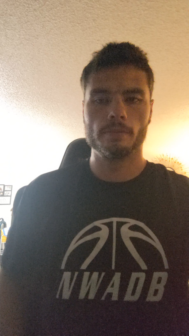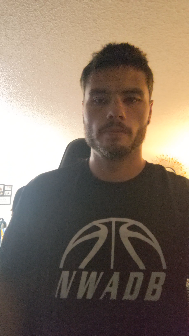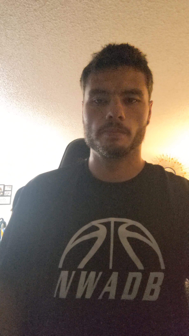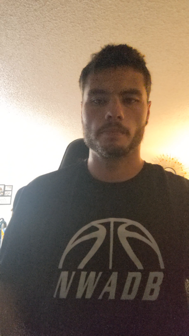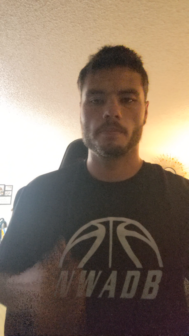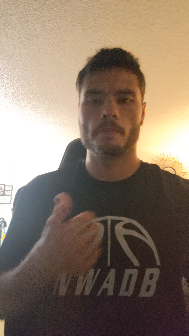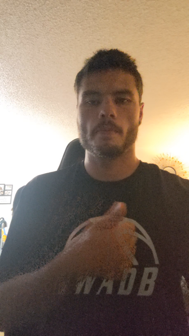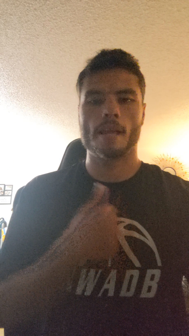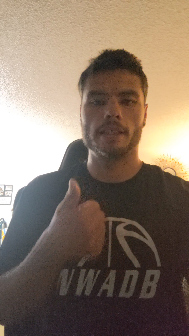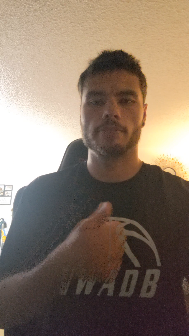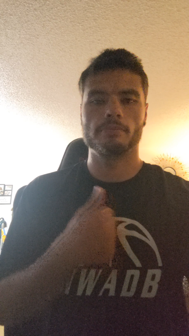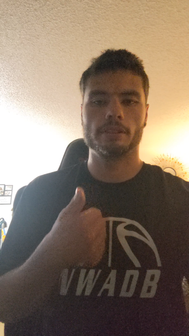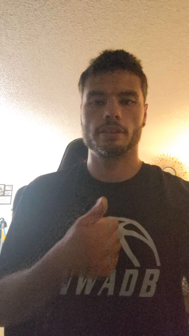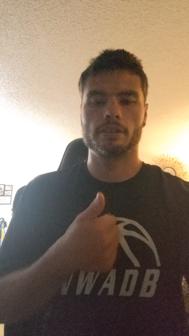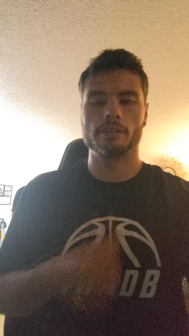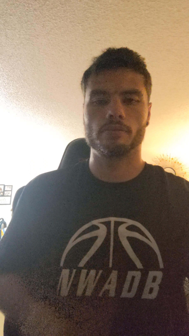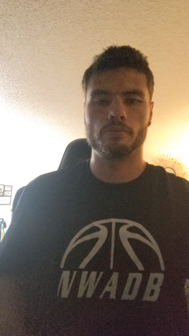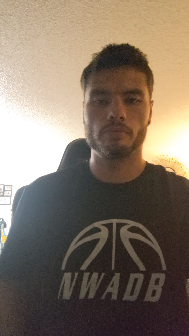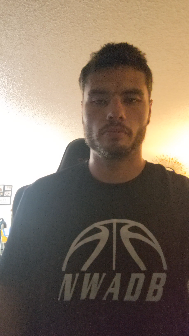basement